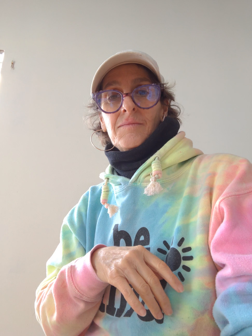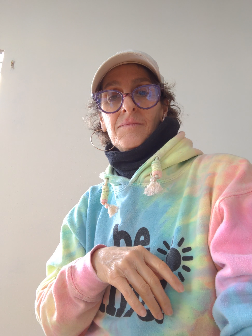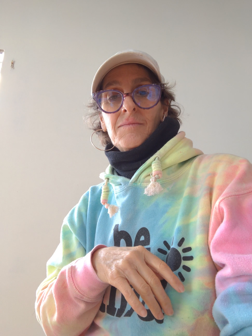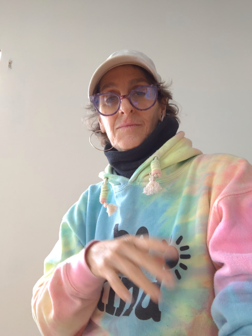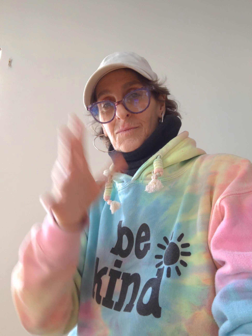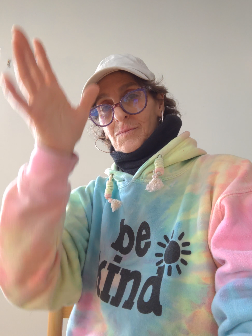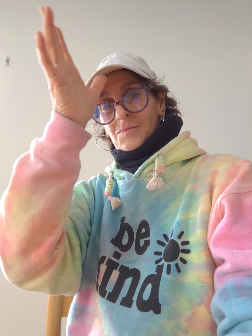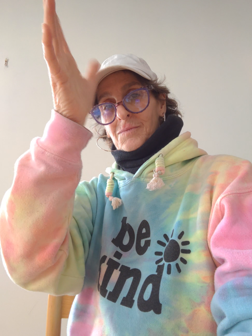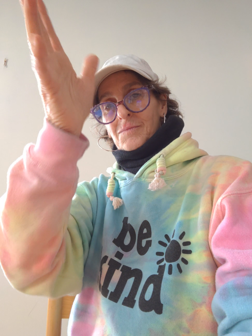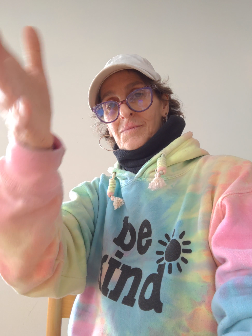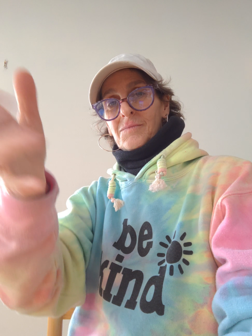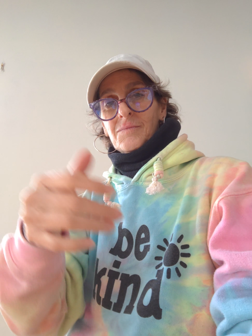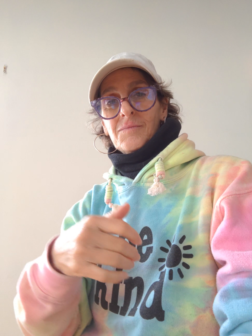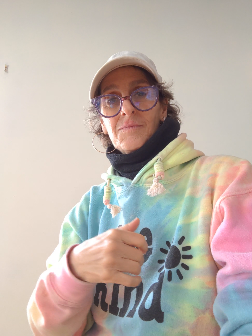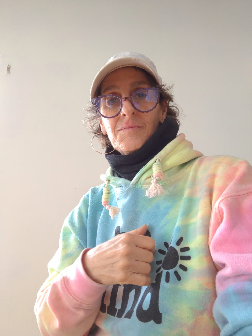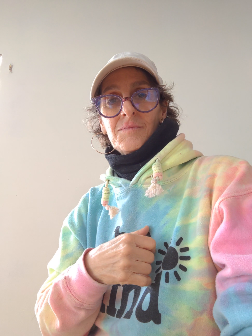grandpa